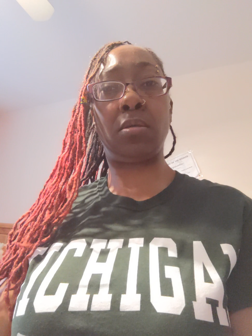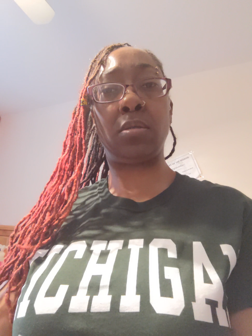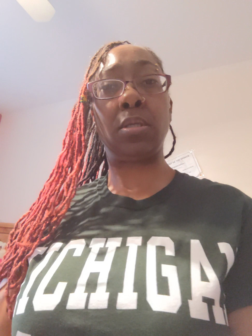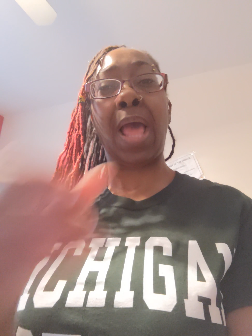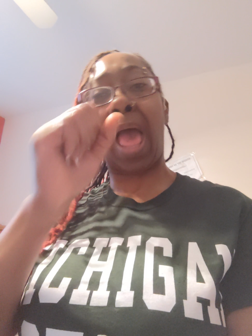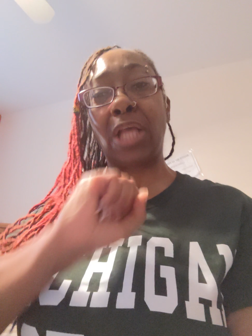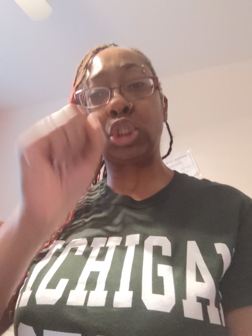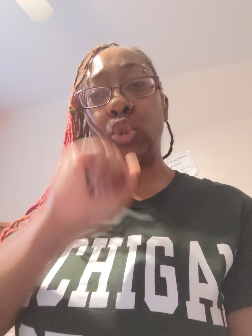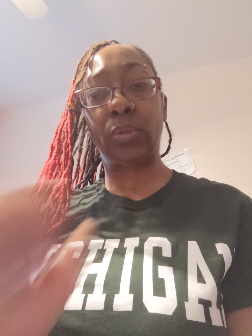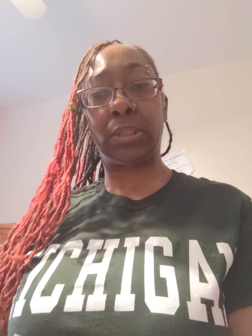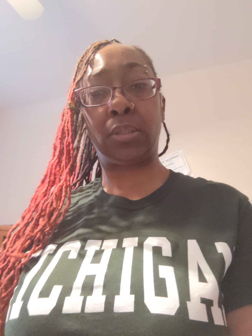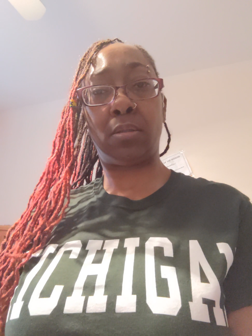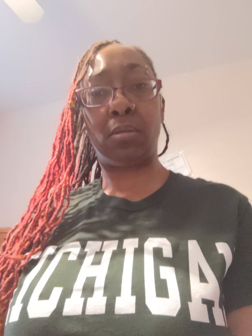ice cream